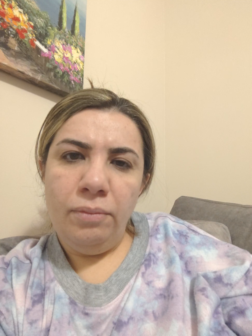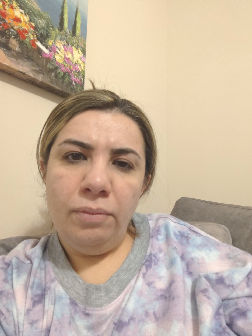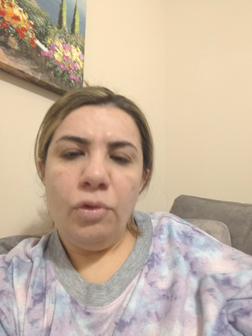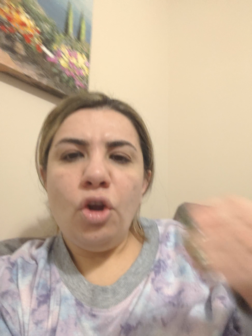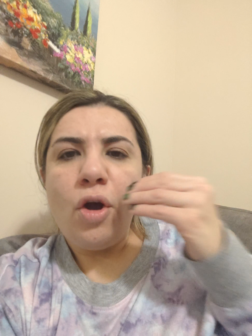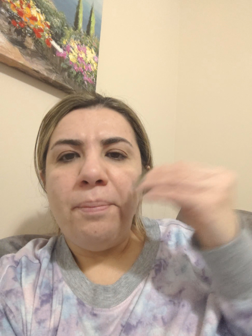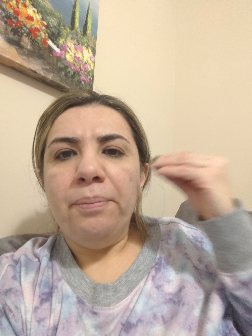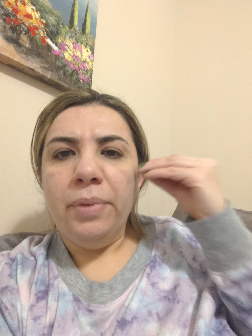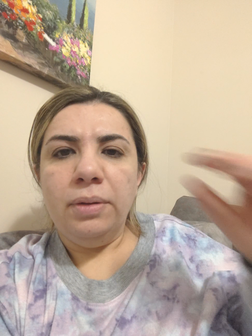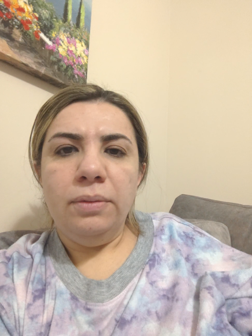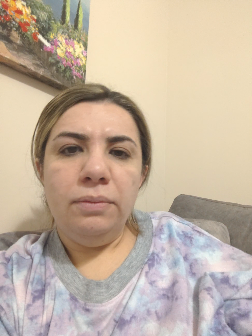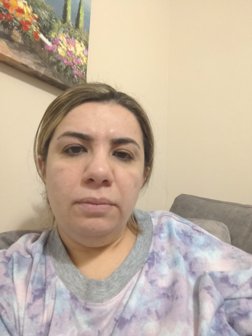home